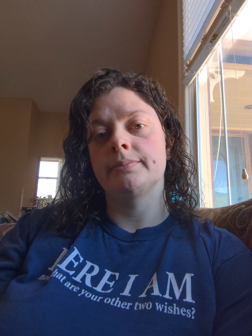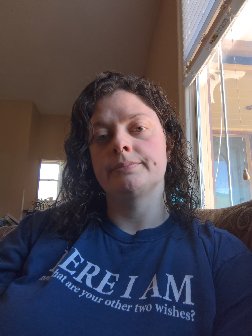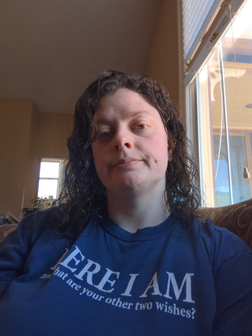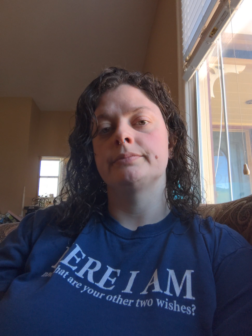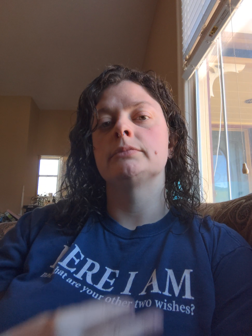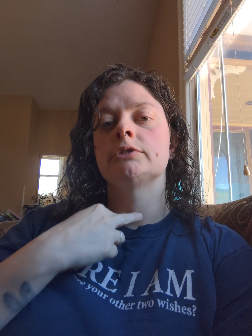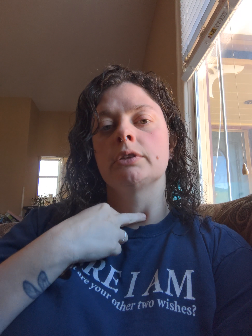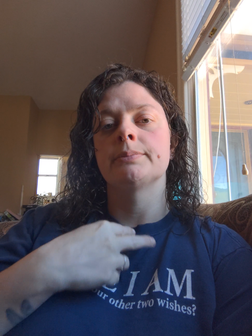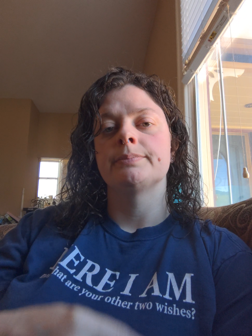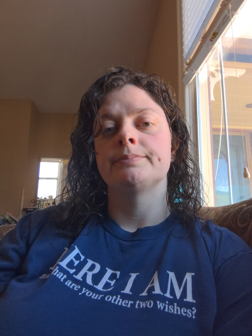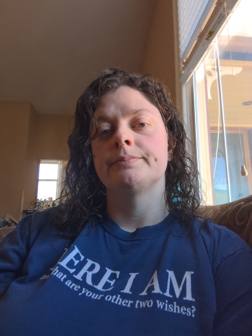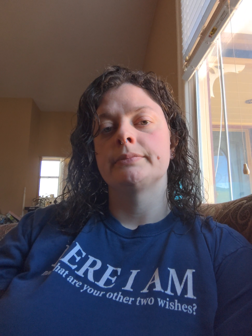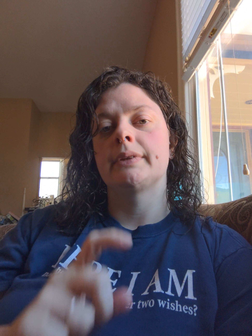stuck